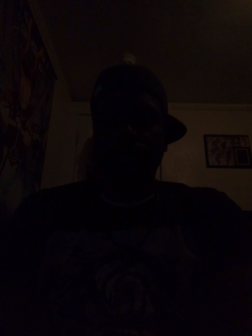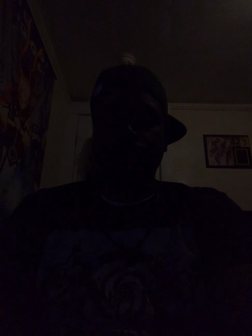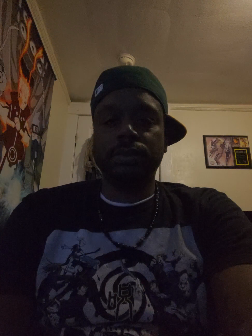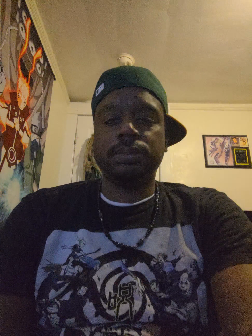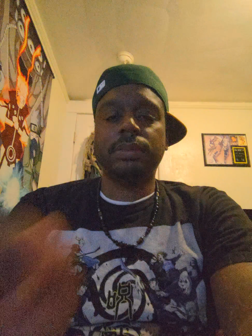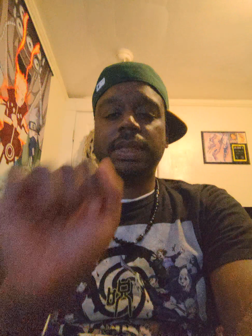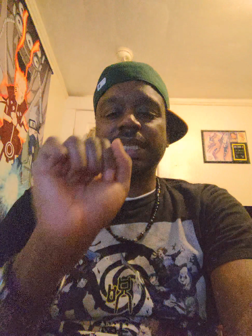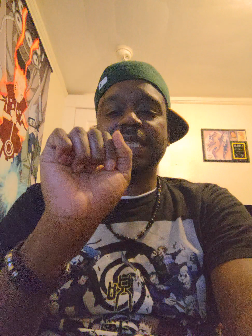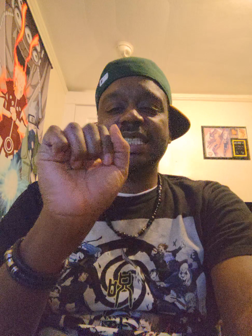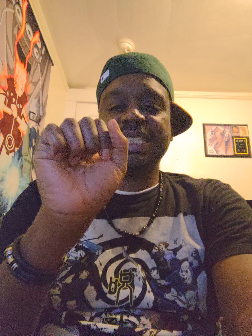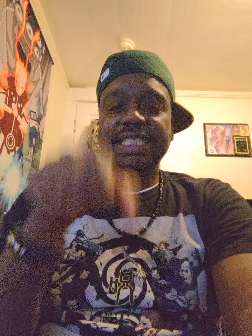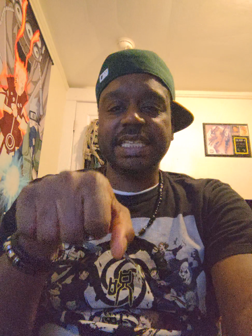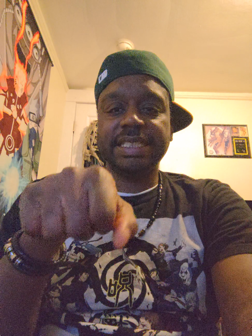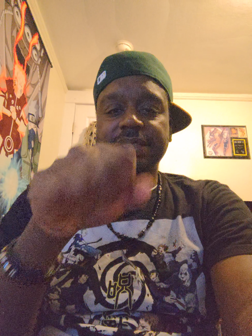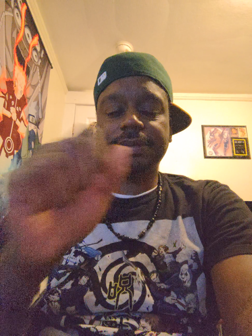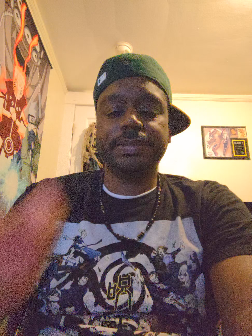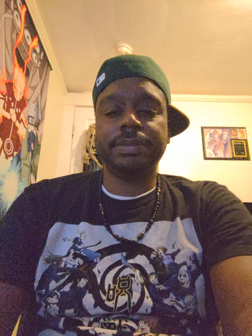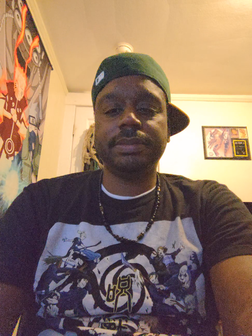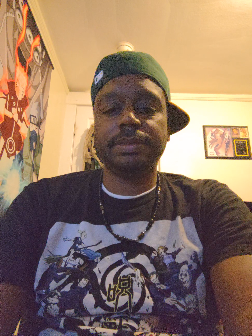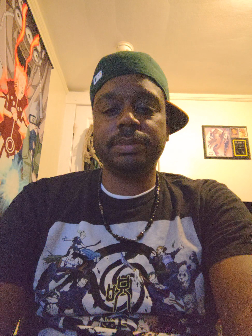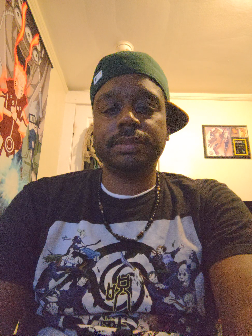yes